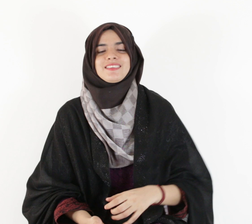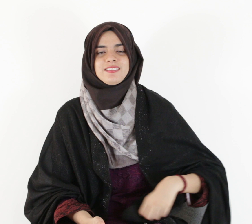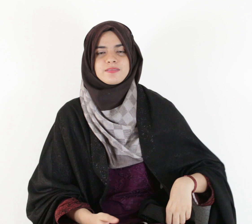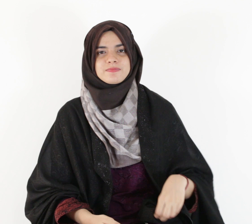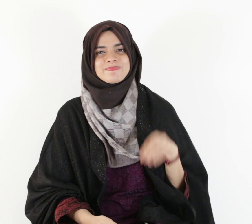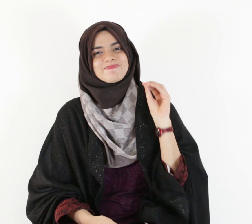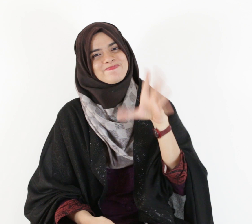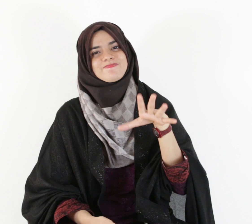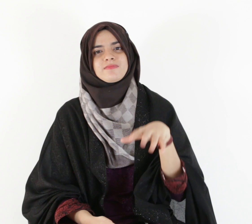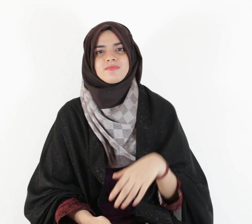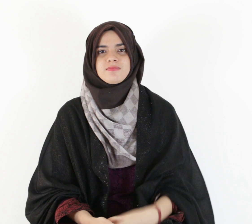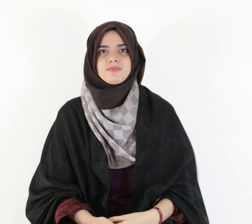bad